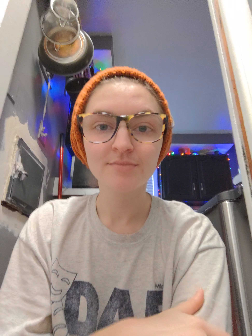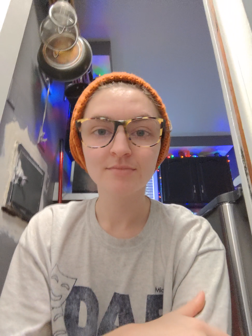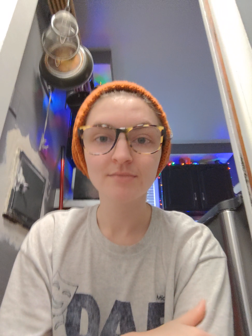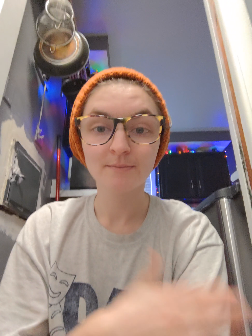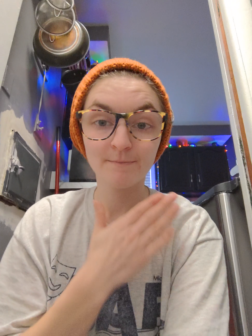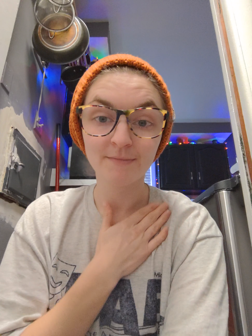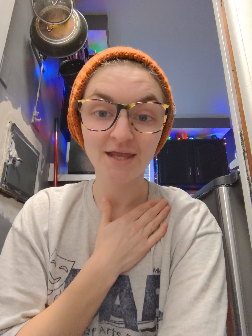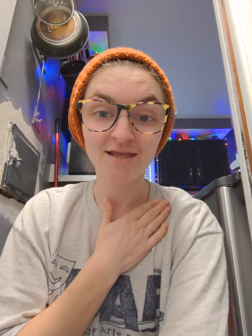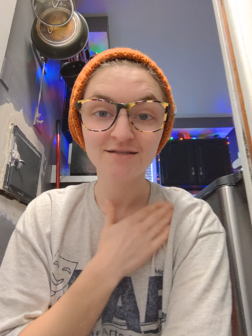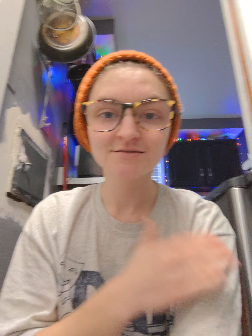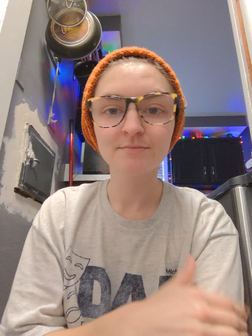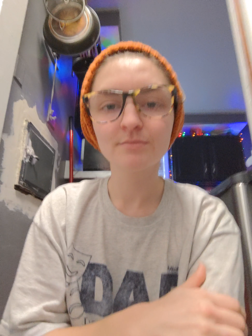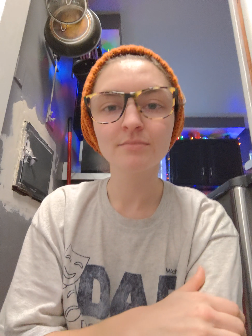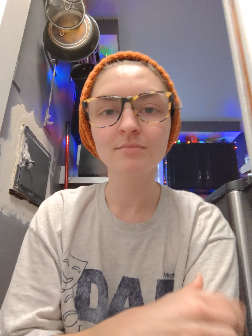my